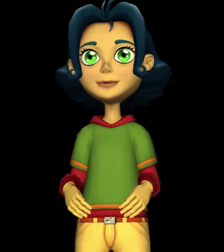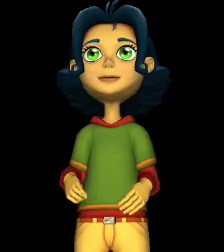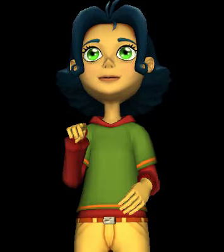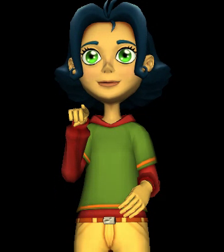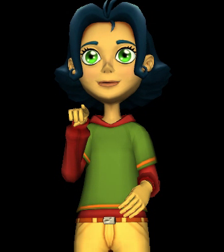أنت